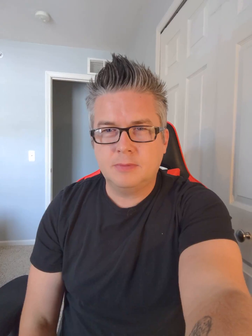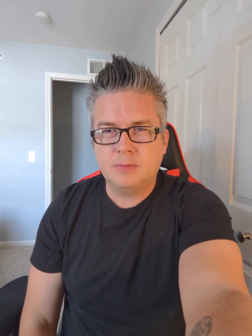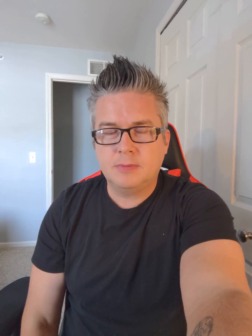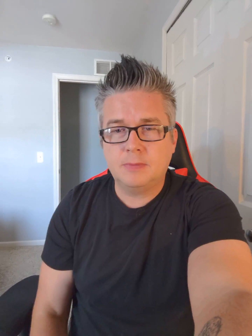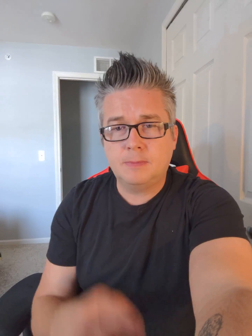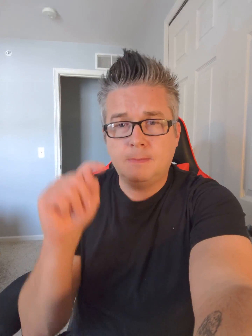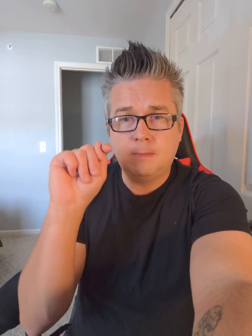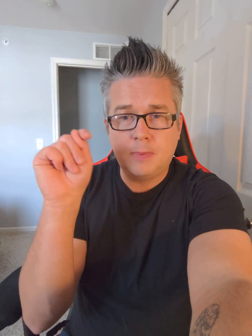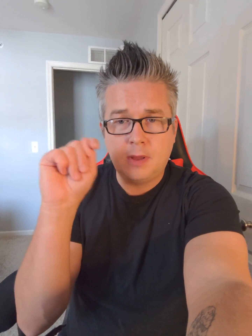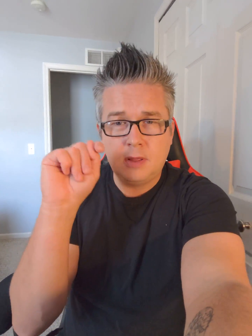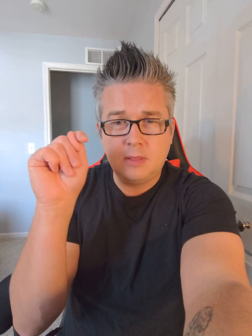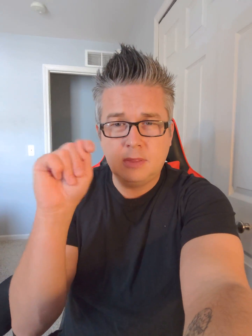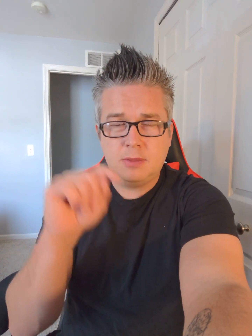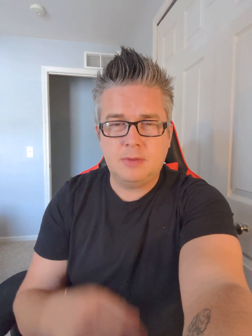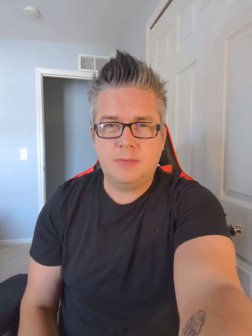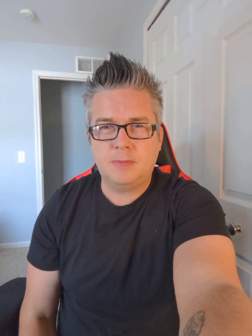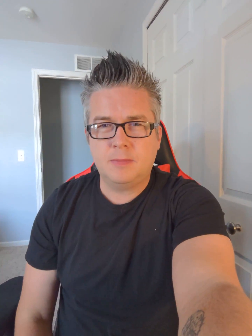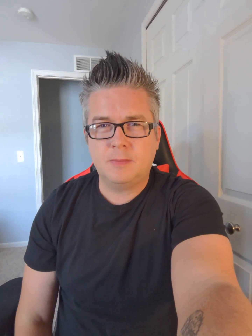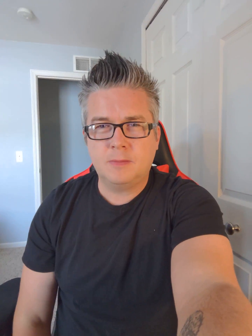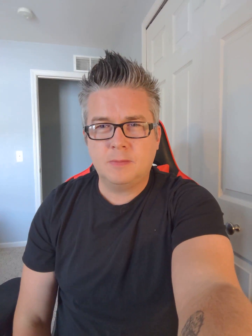bathroom